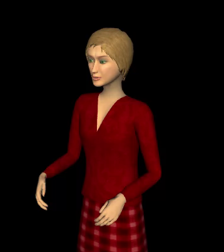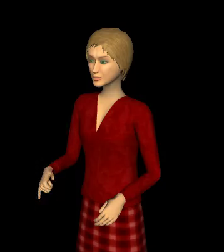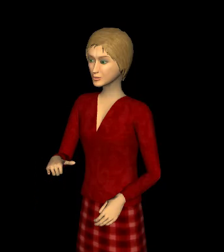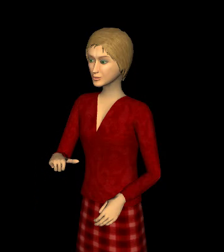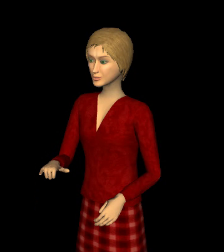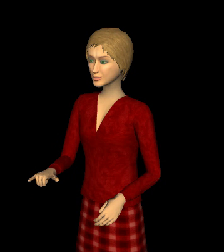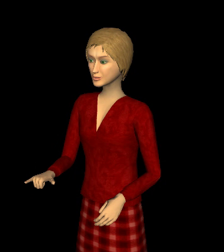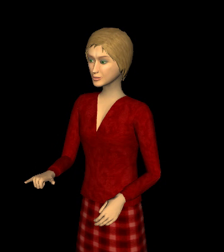أبدا